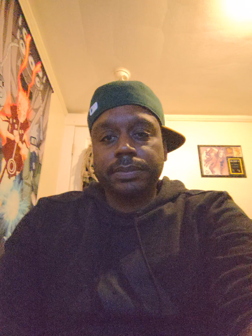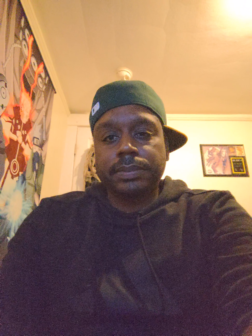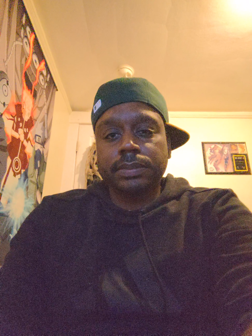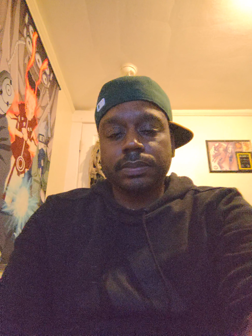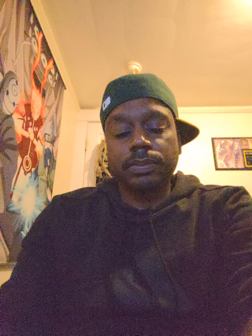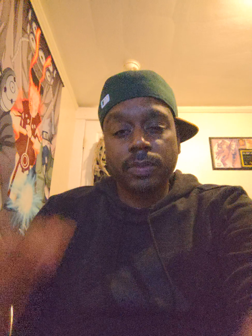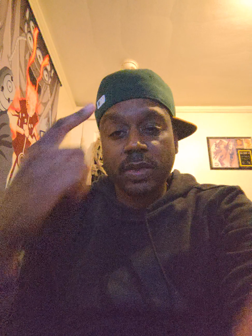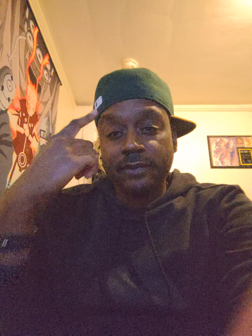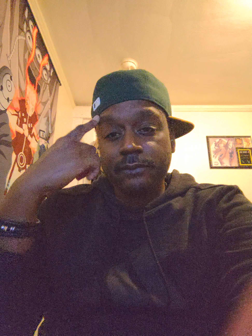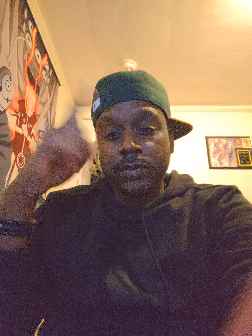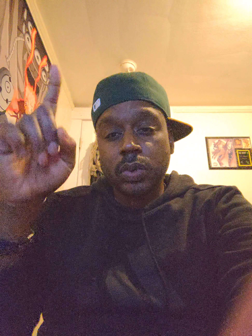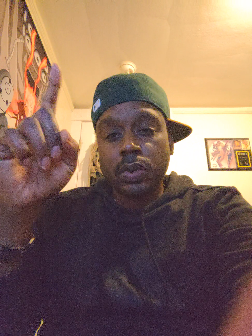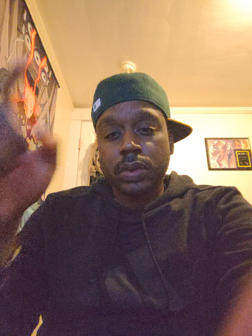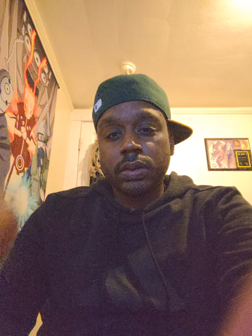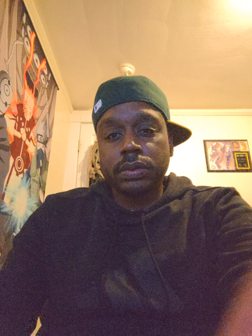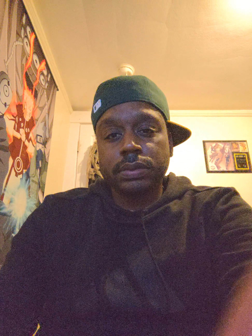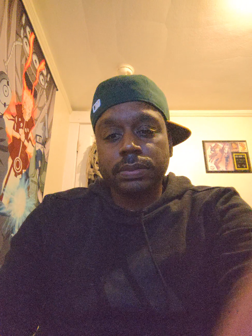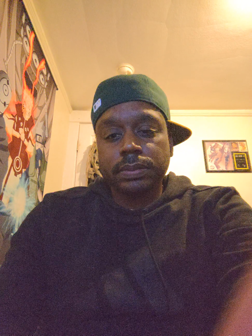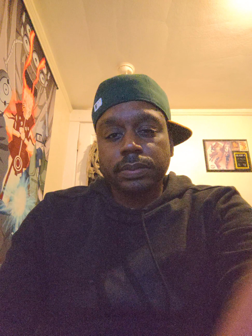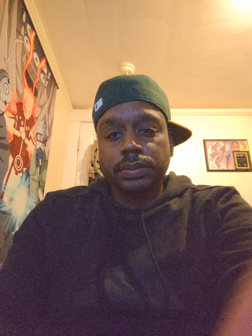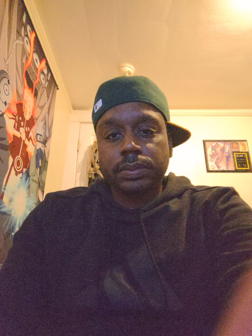for